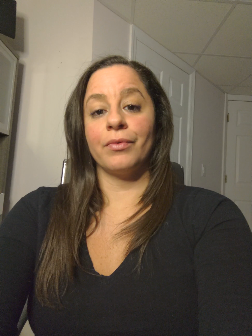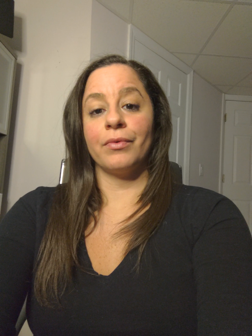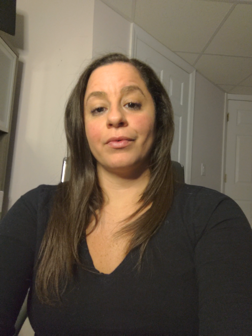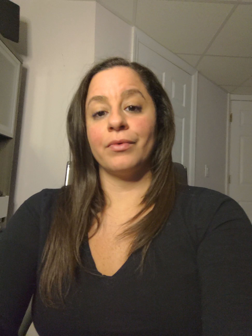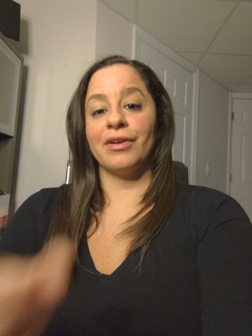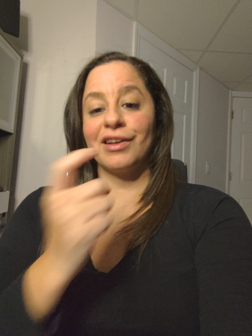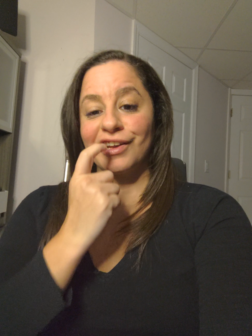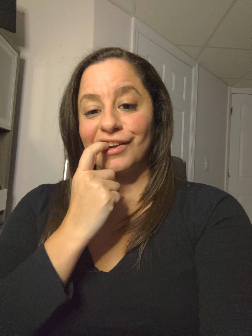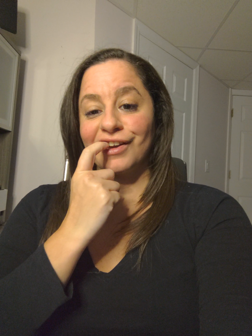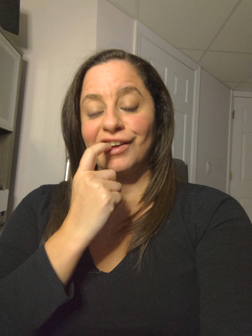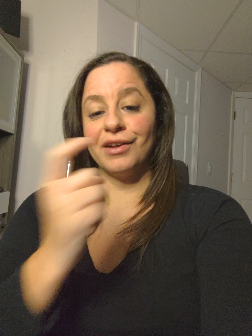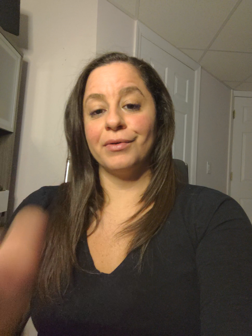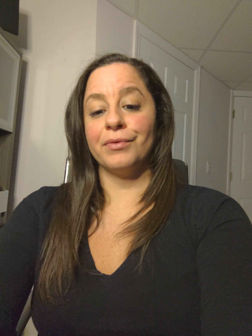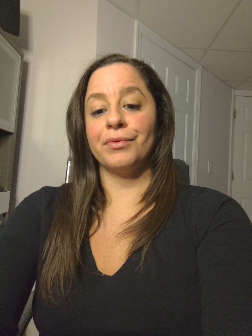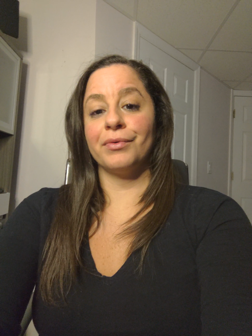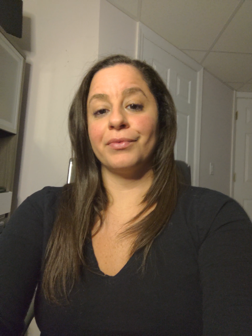tooth